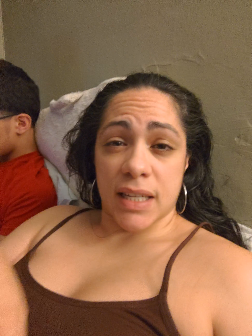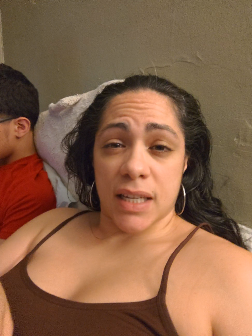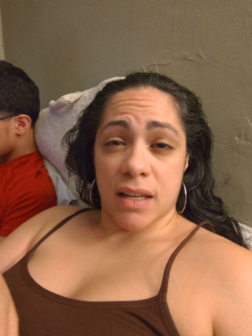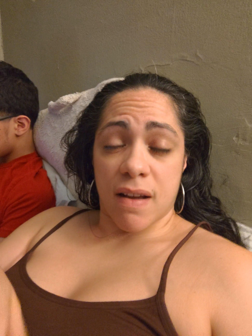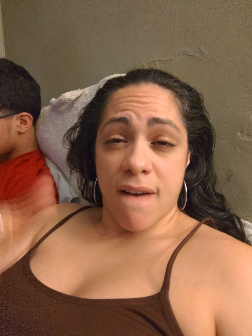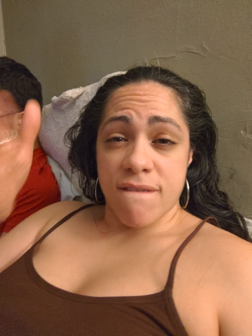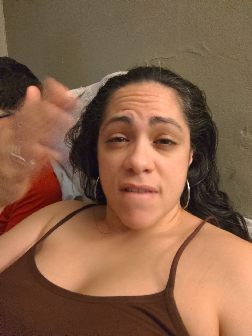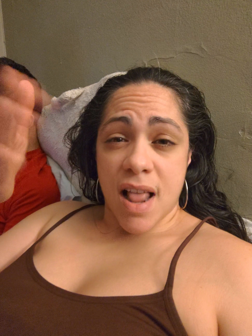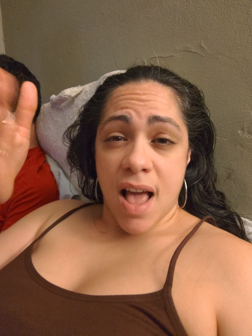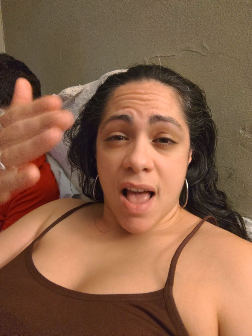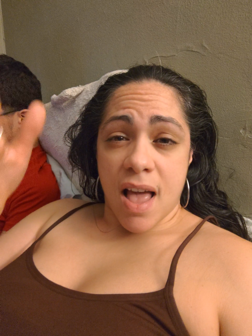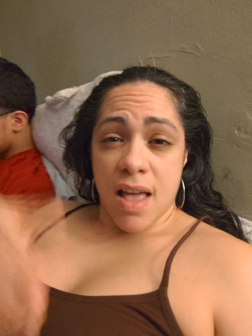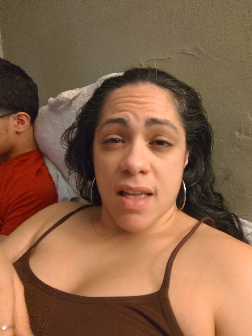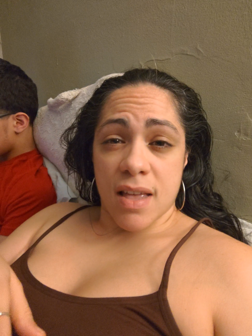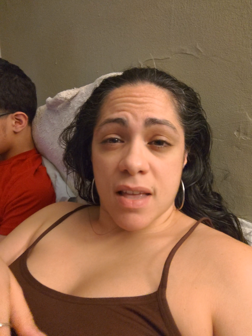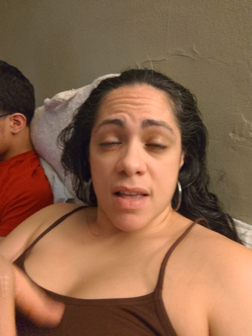flag